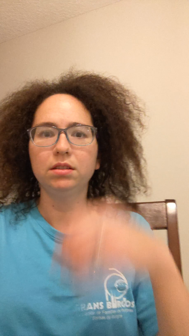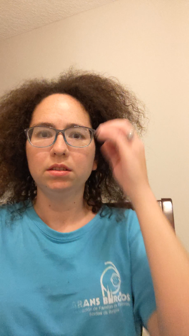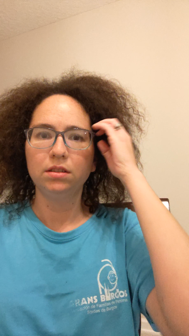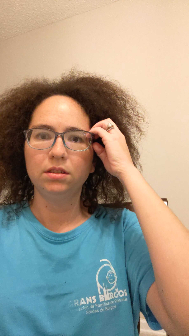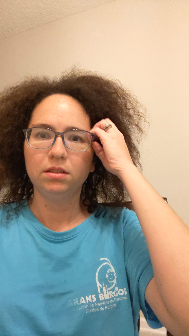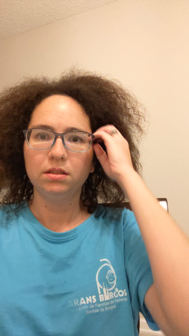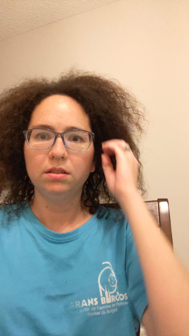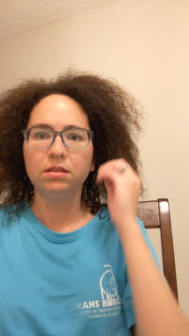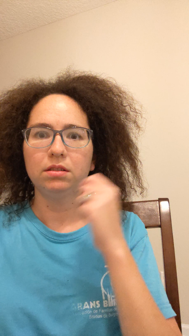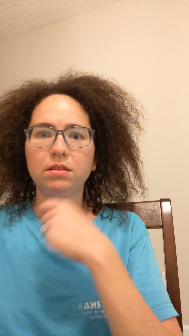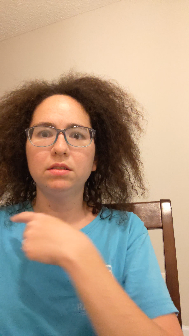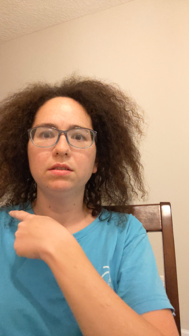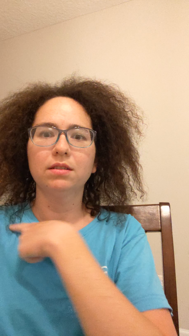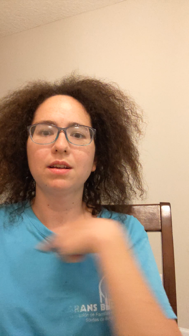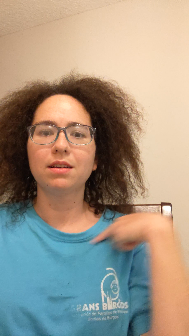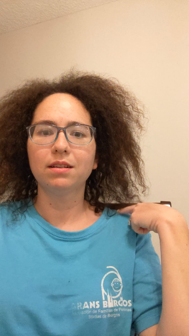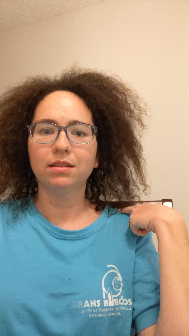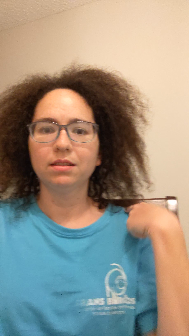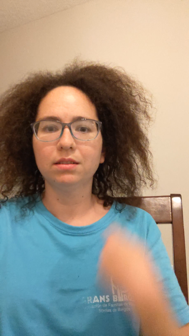necklace